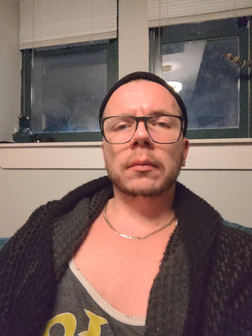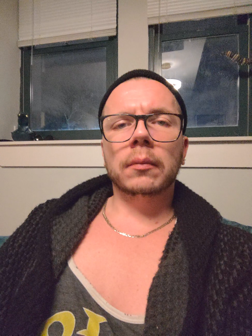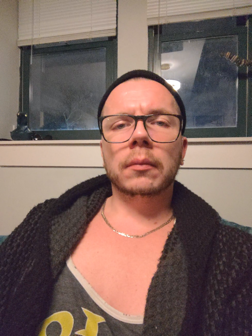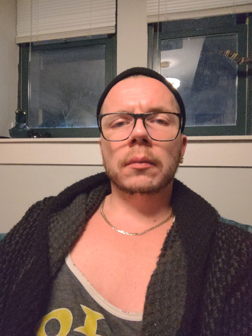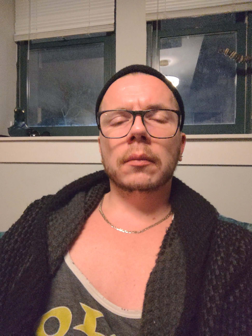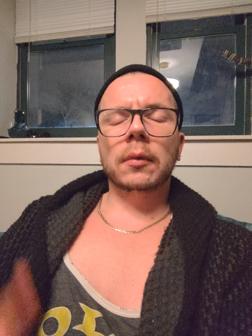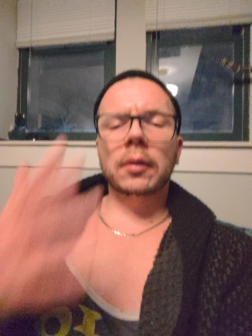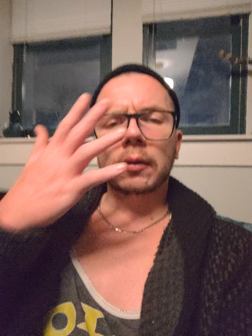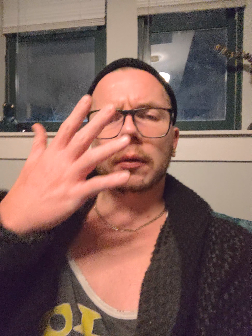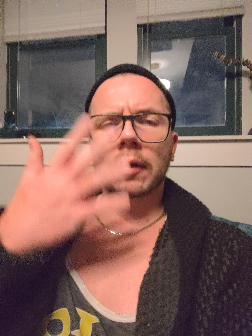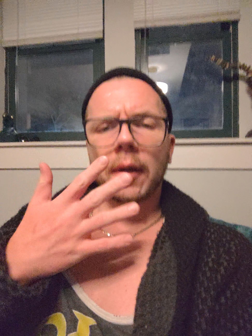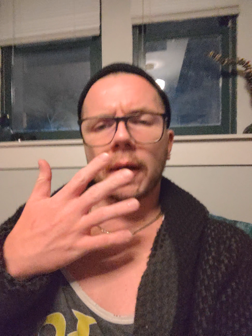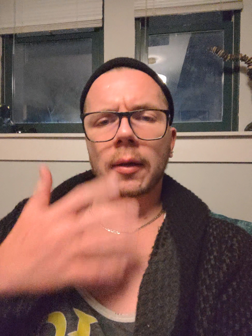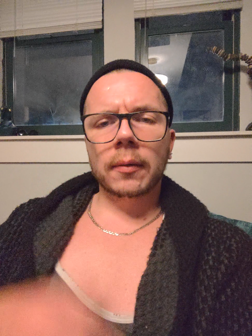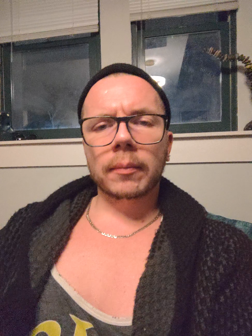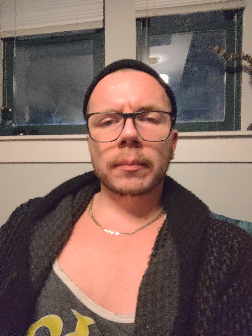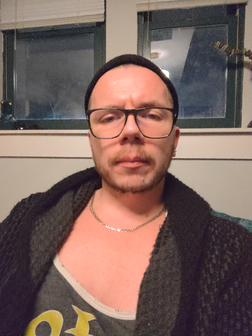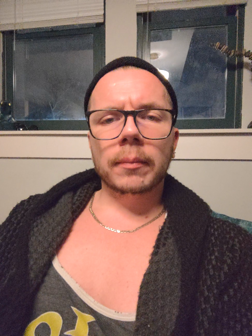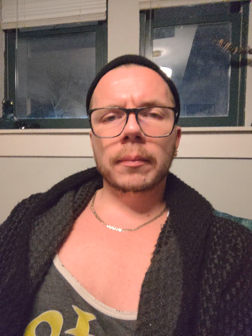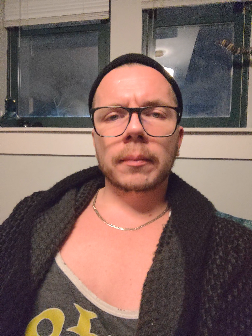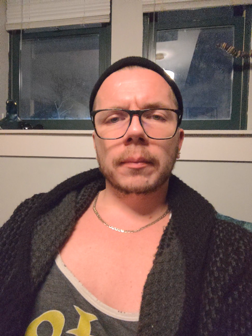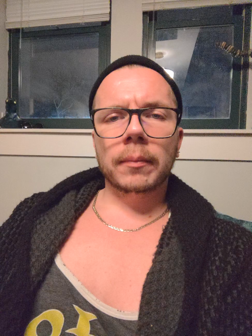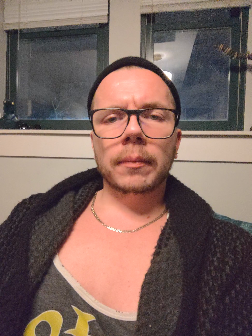sad